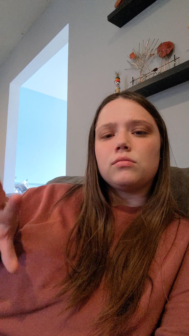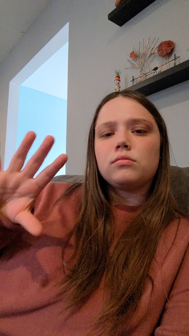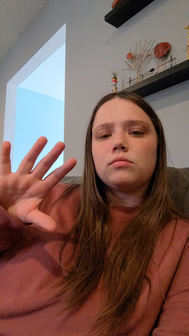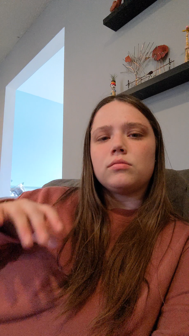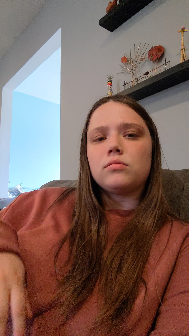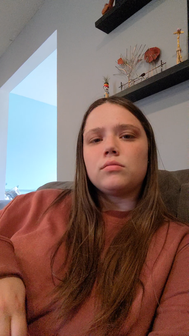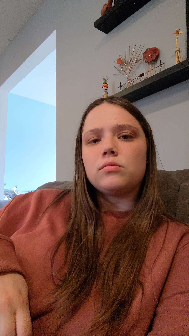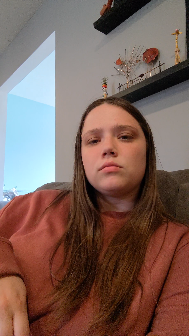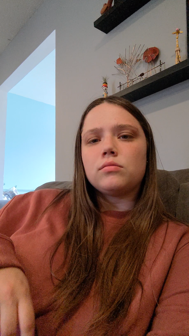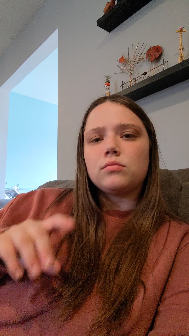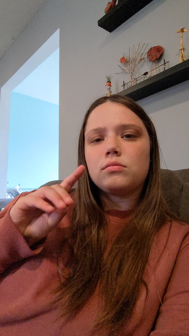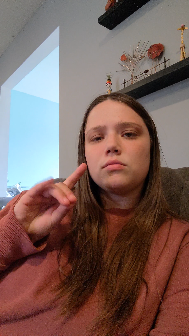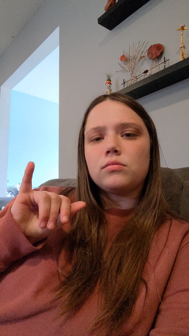did